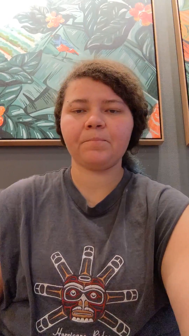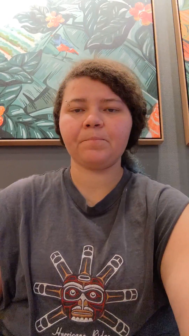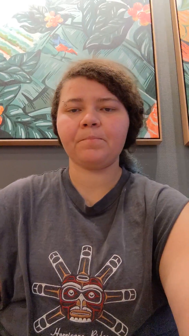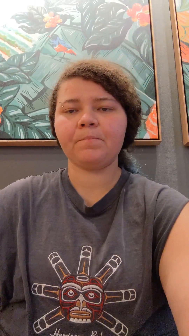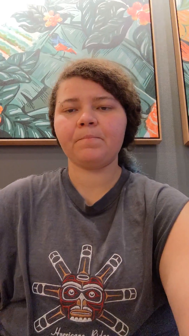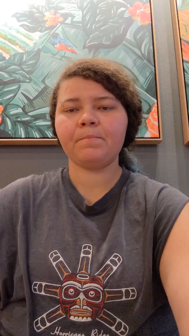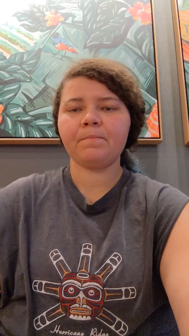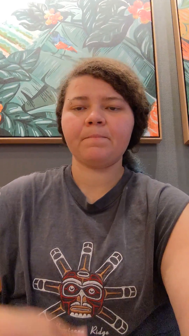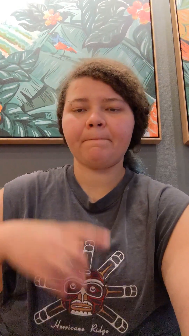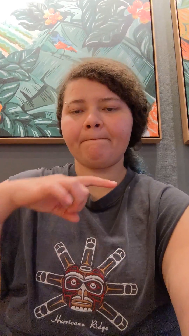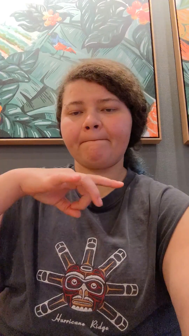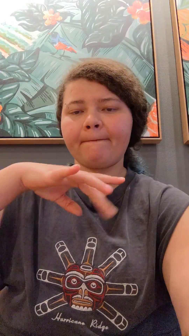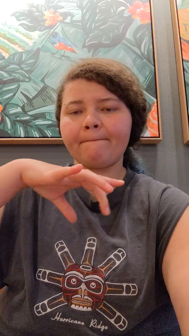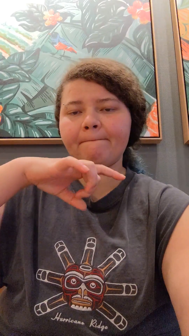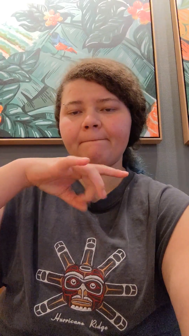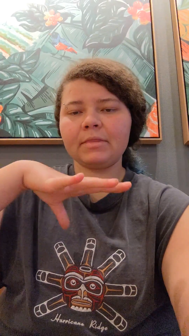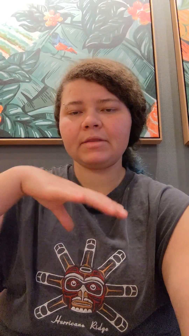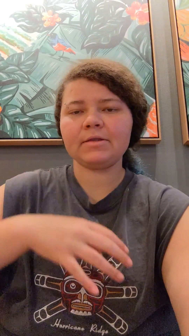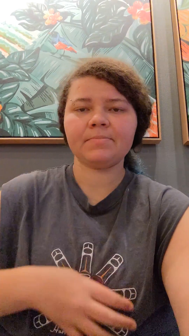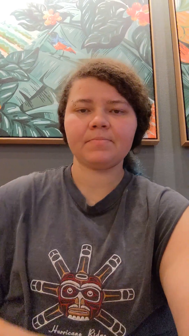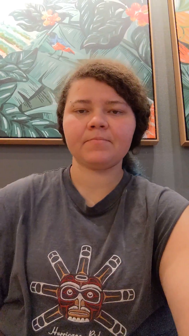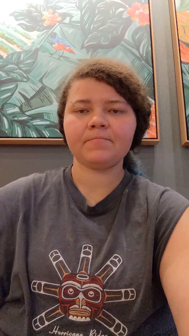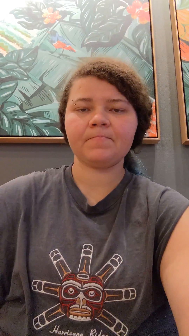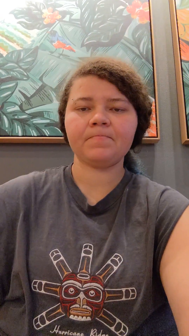pumpkin